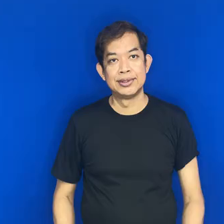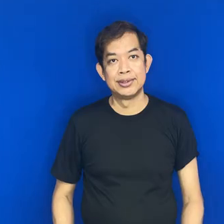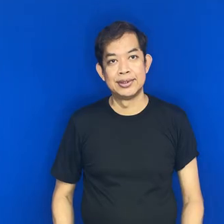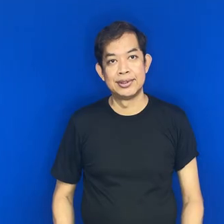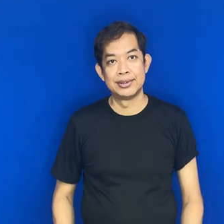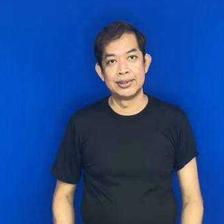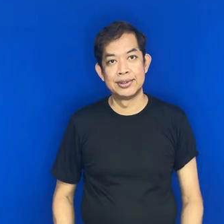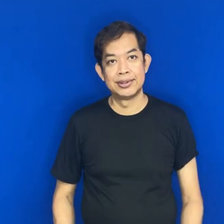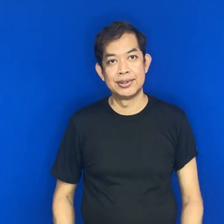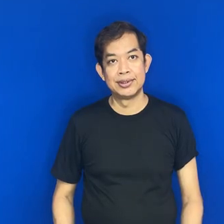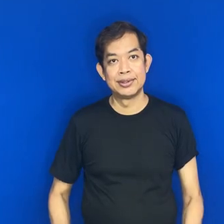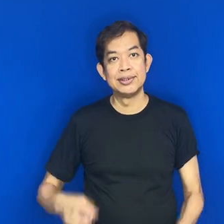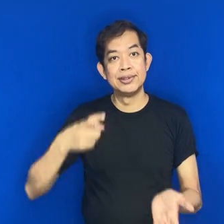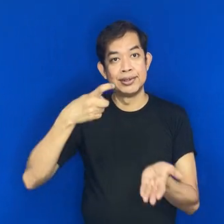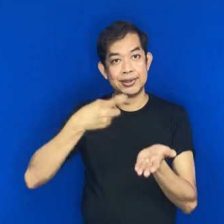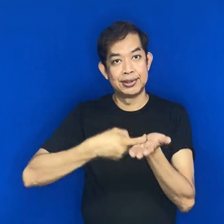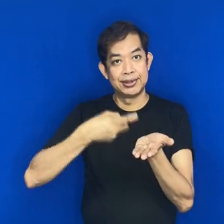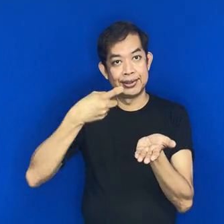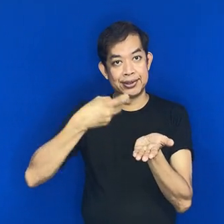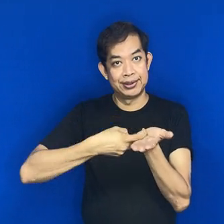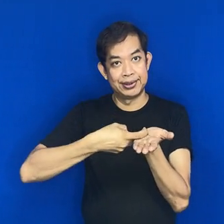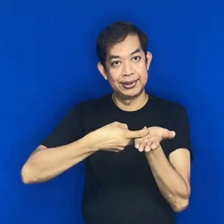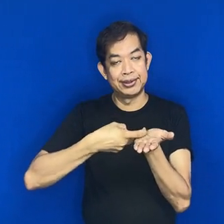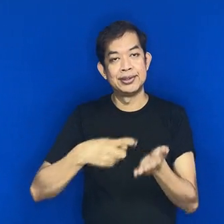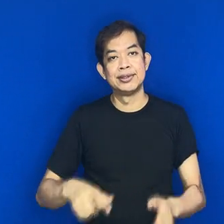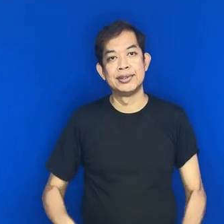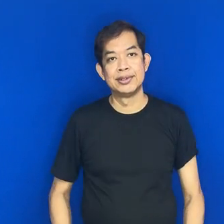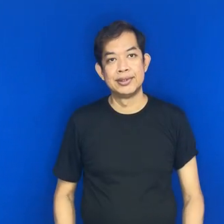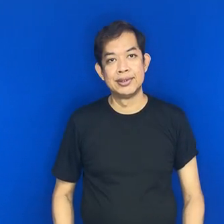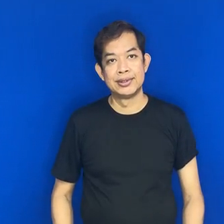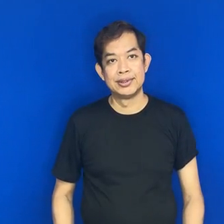shrimp